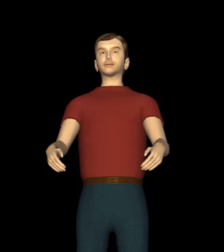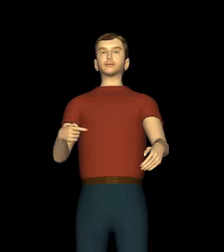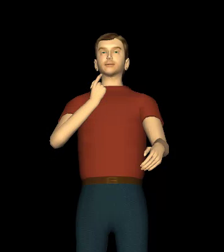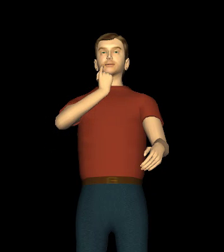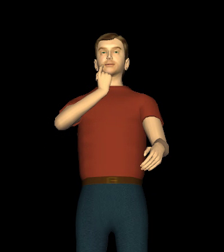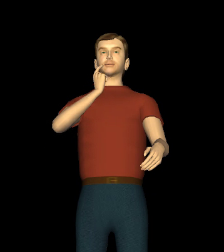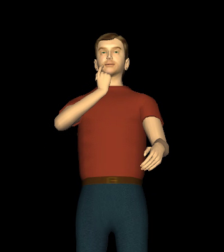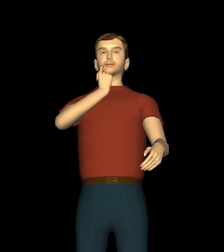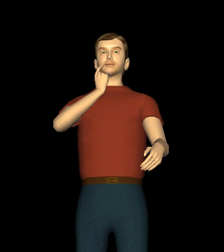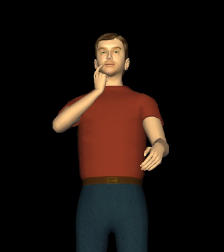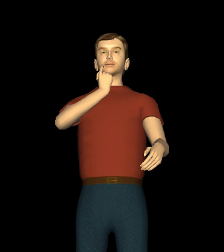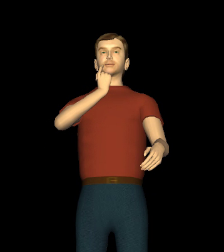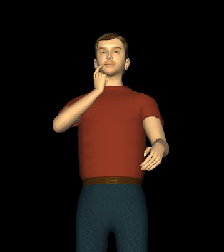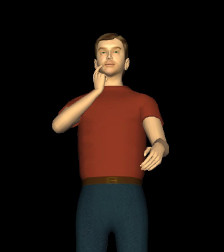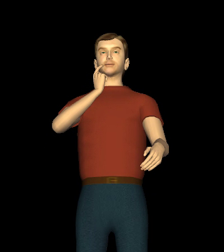سكر